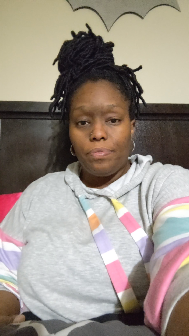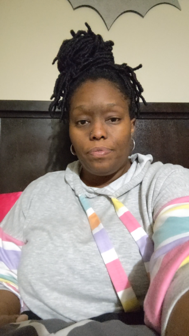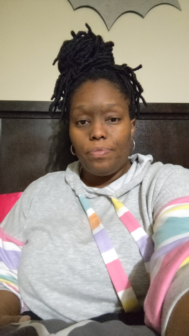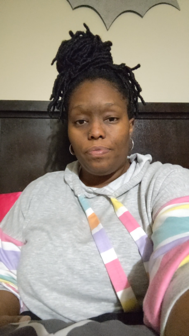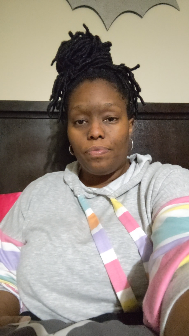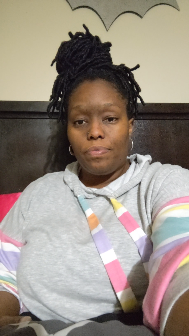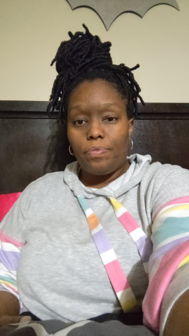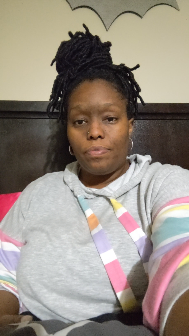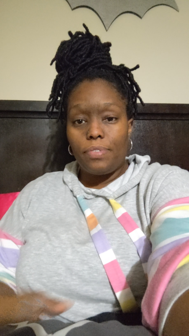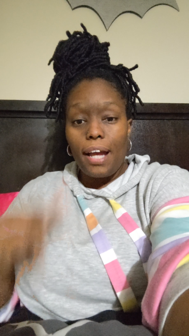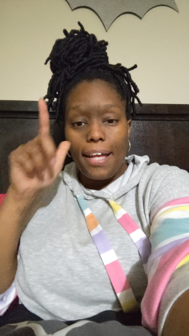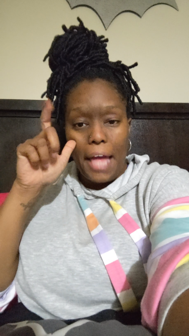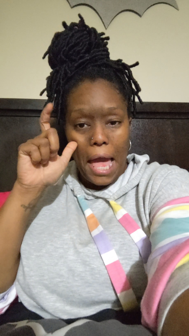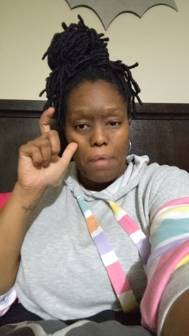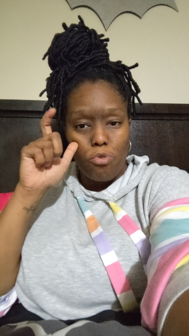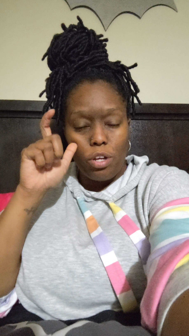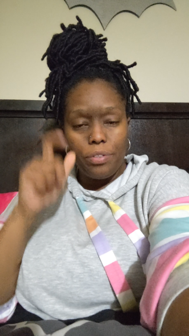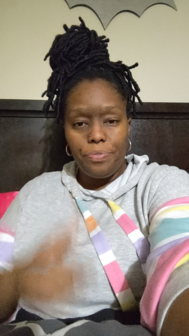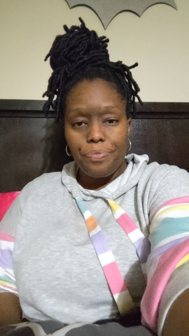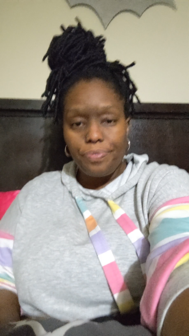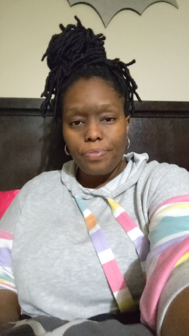camera